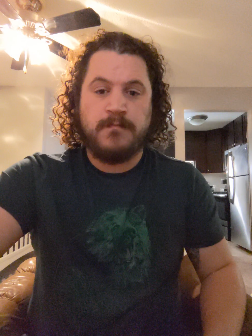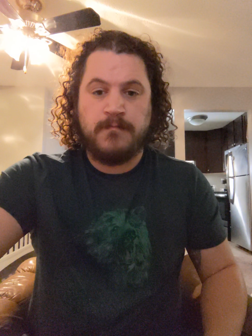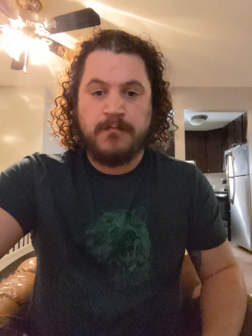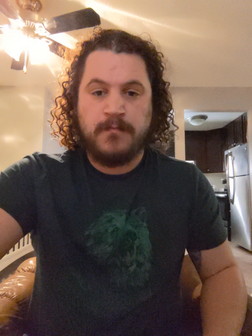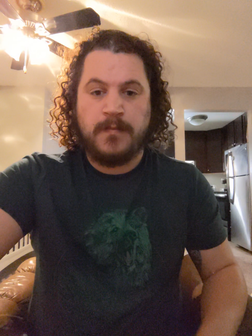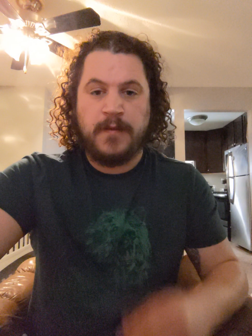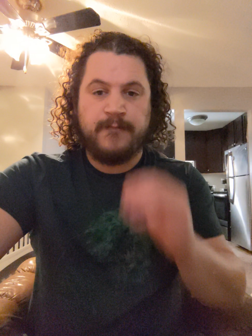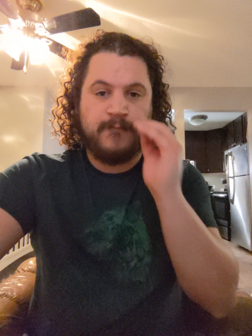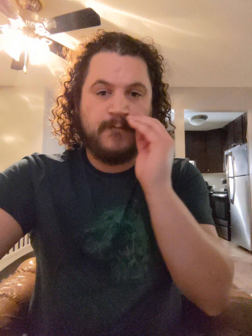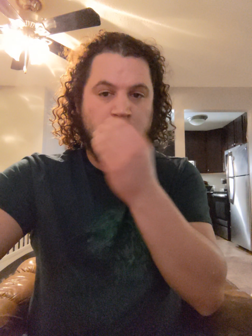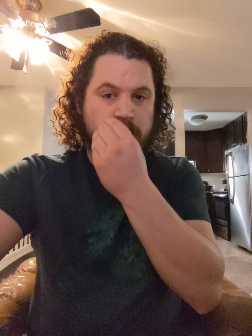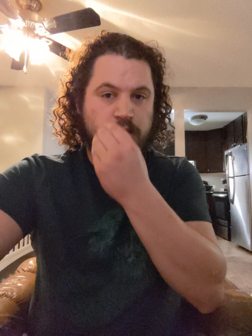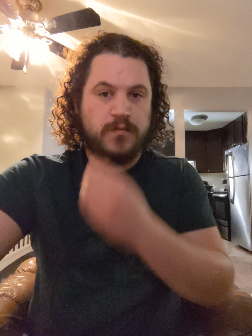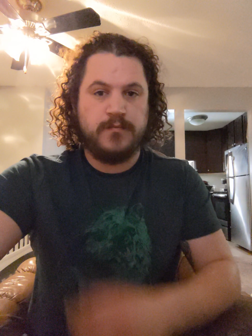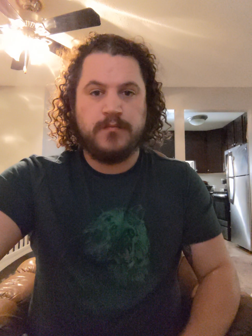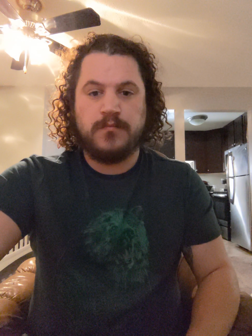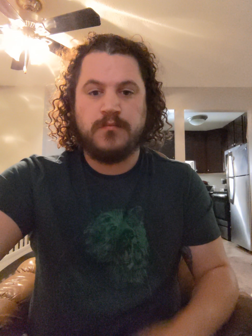flower